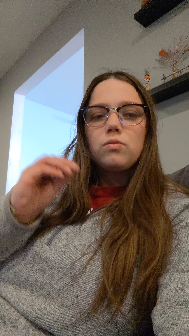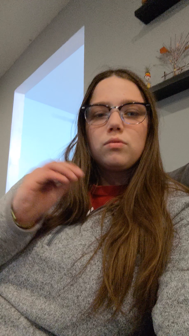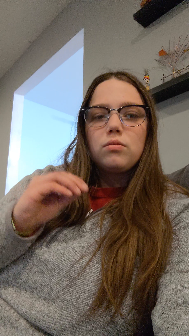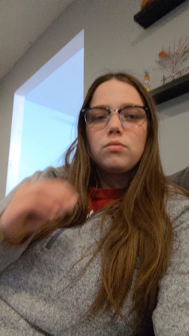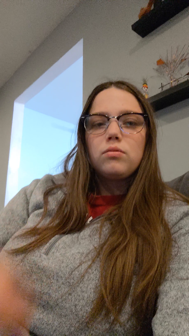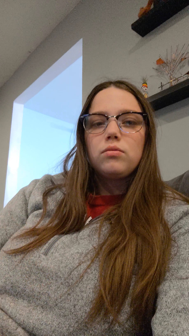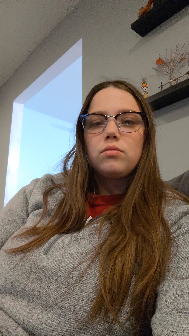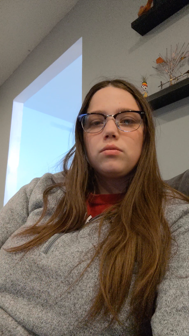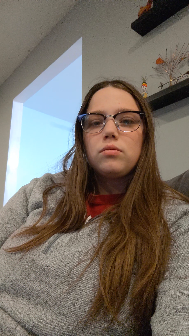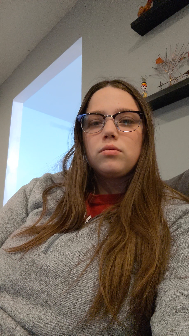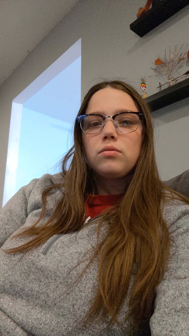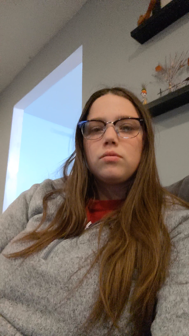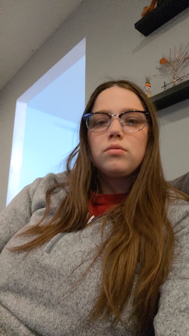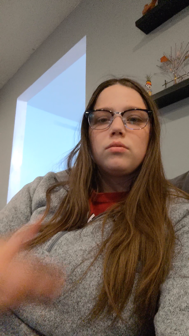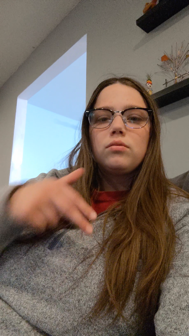lick